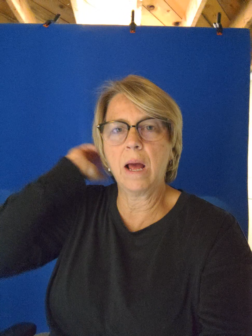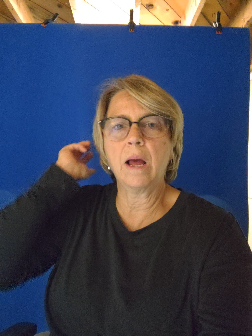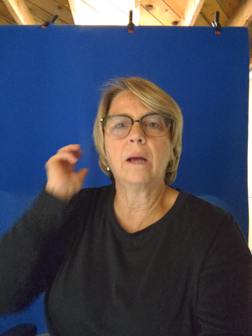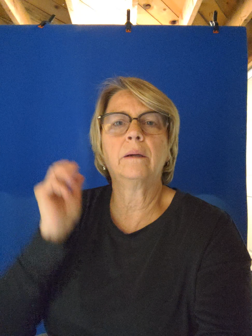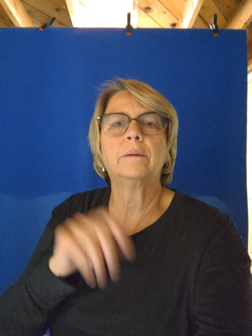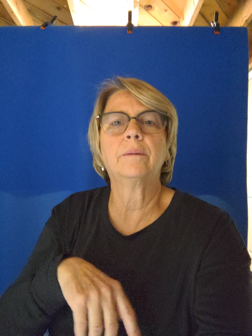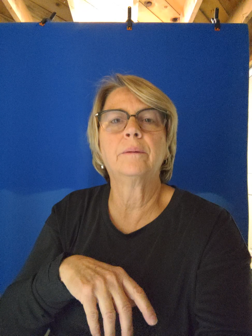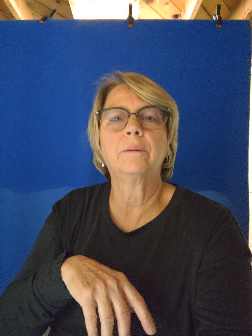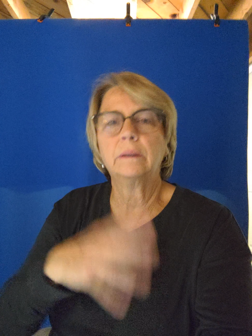lion